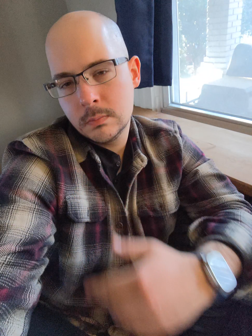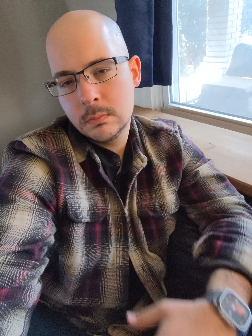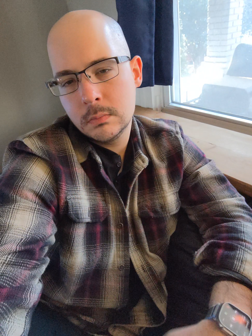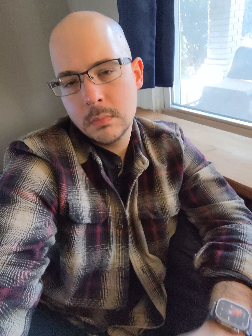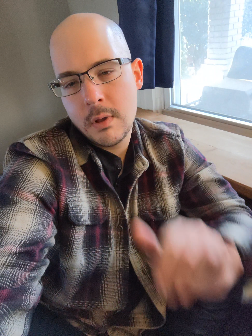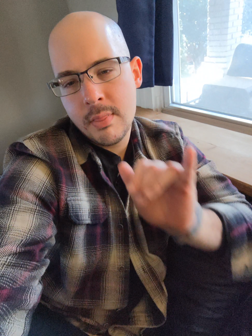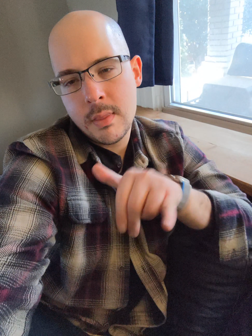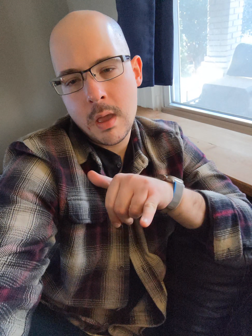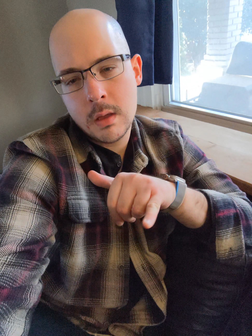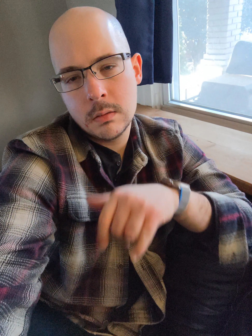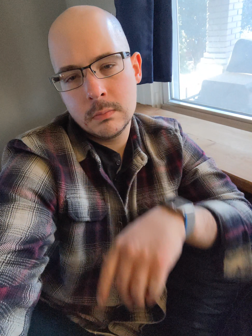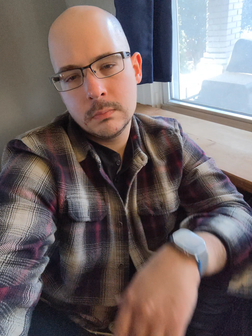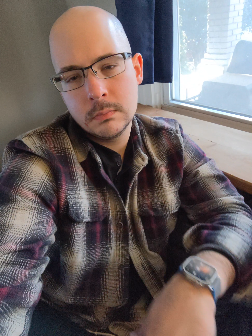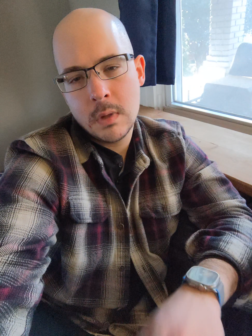that